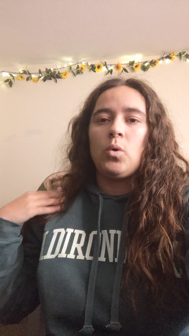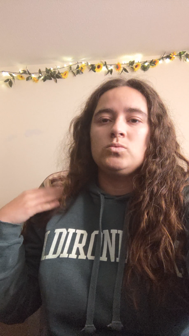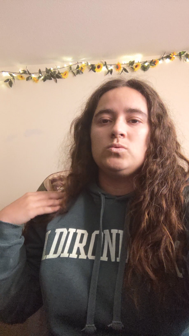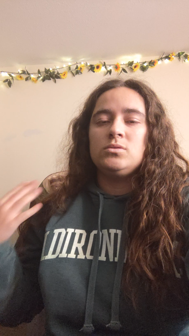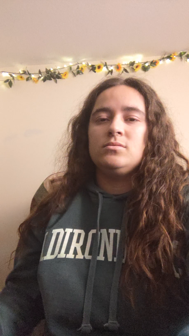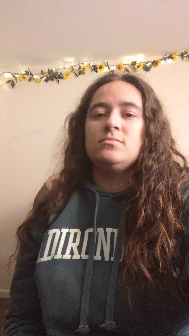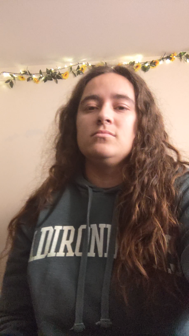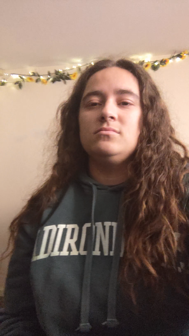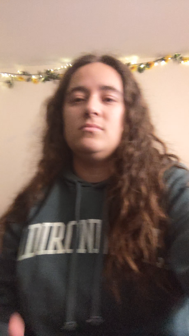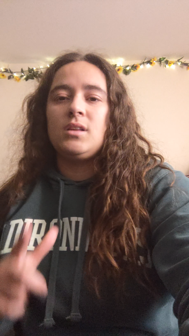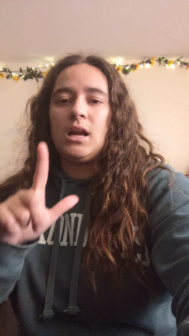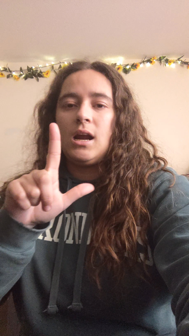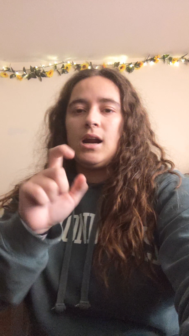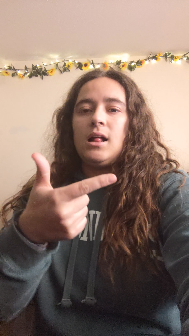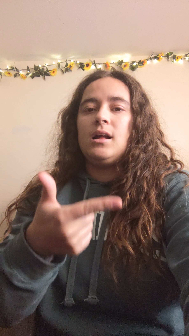leg